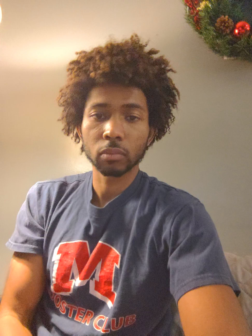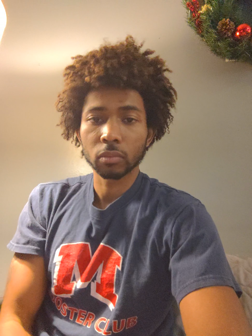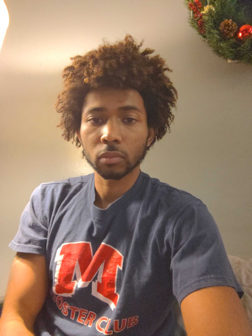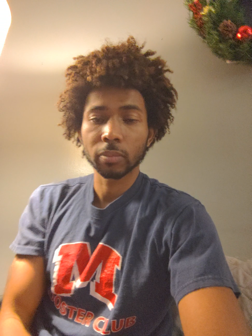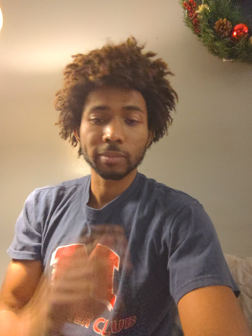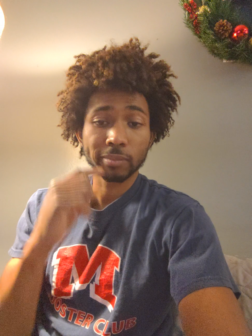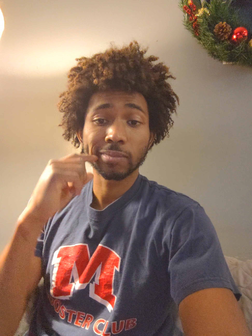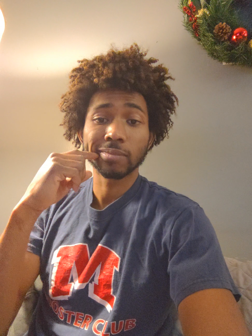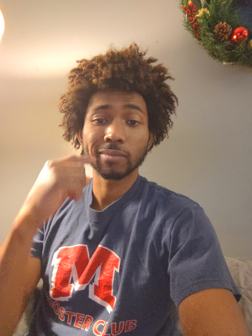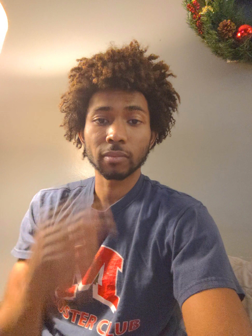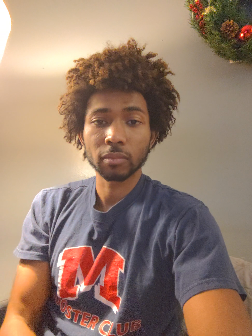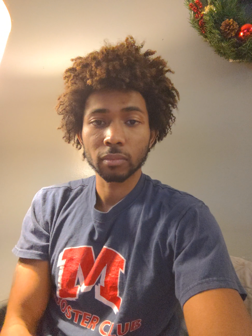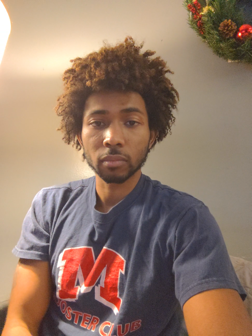smile